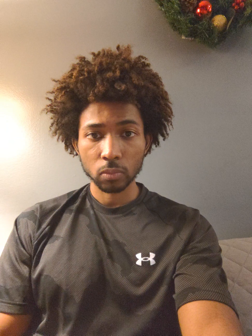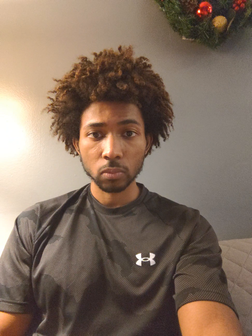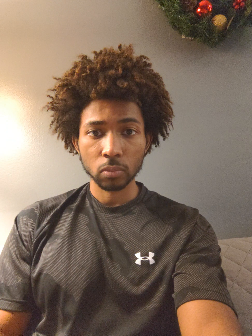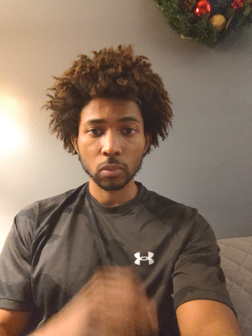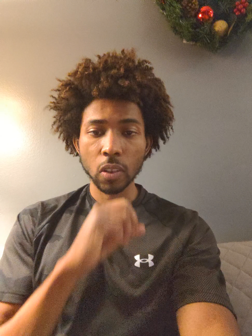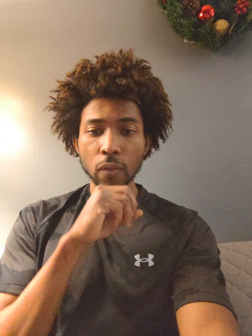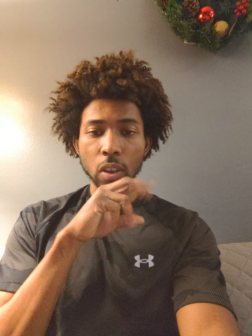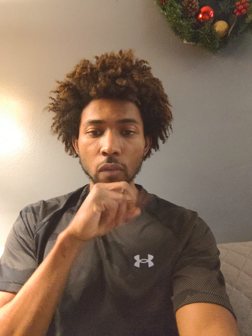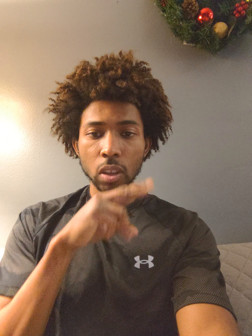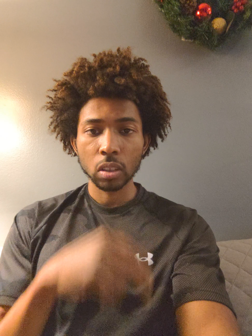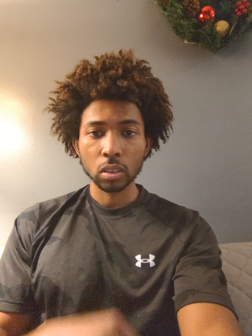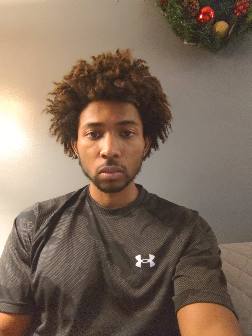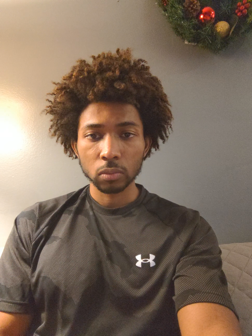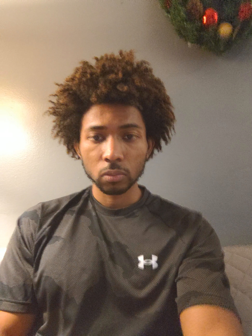frog